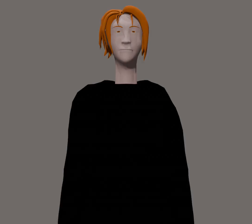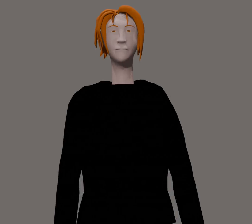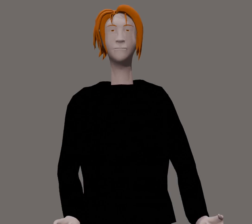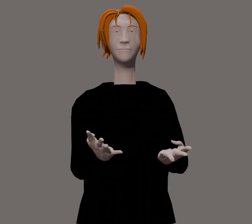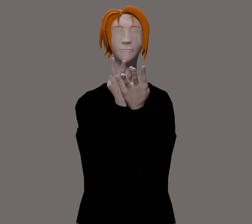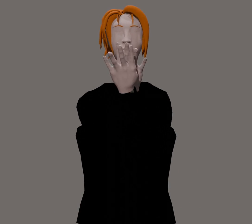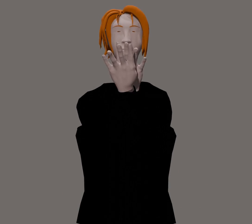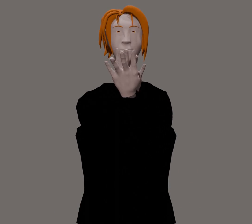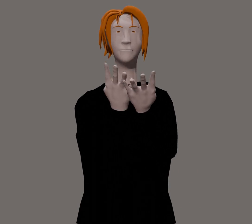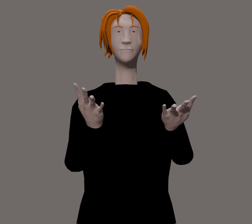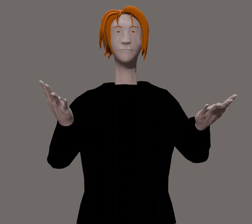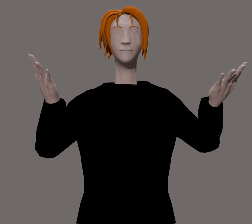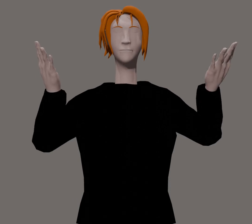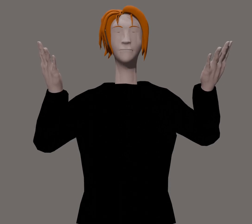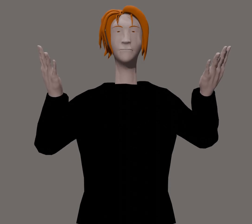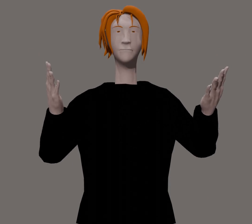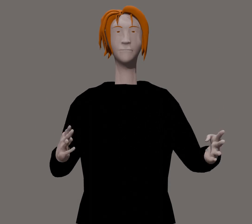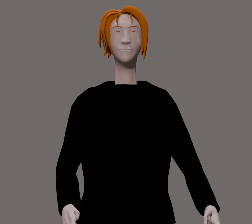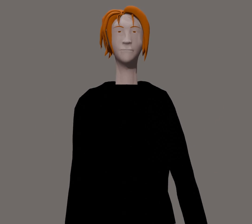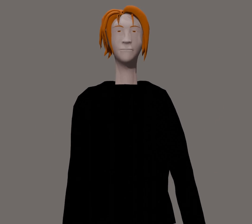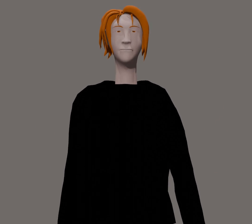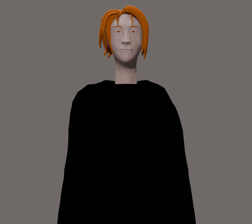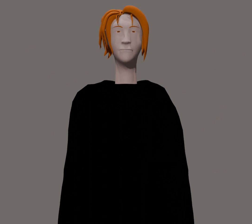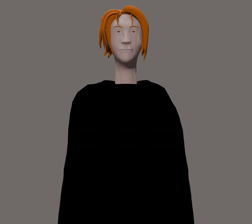Chanukah